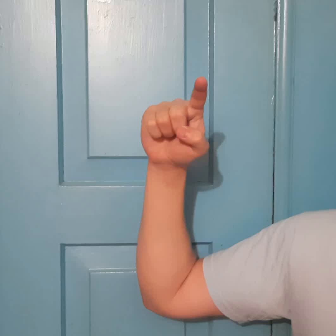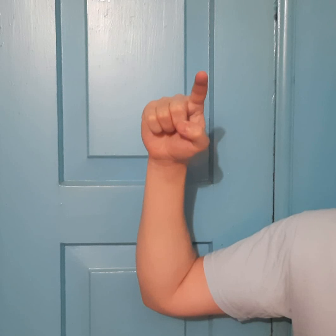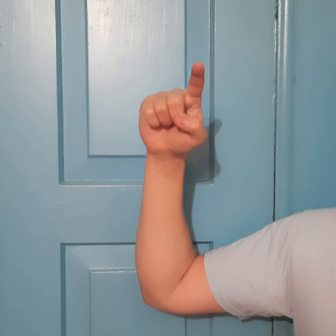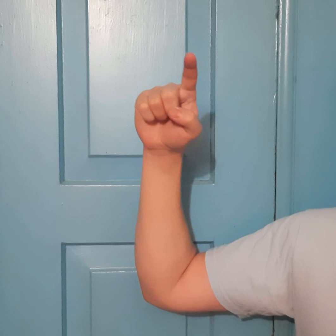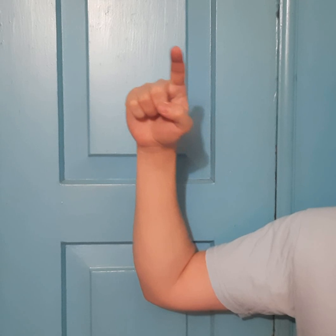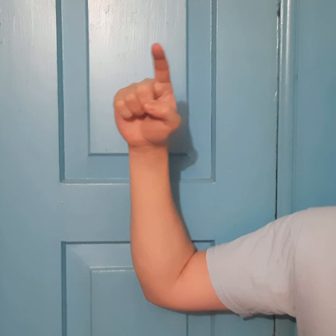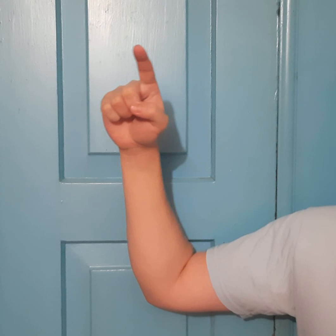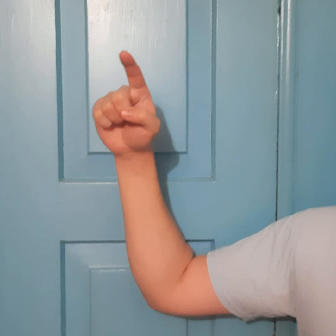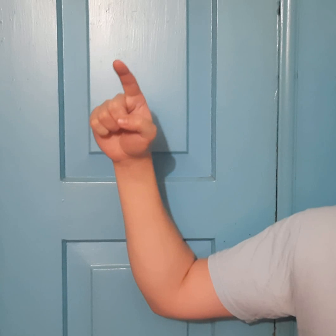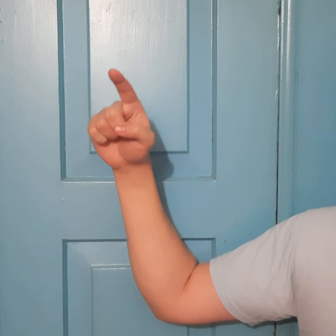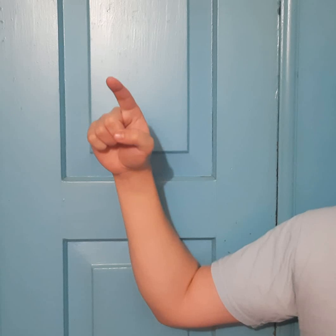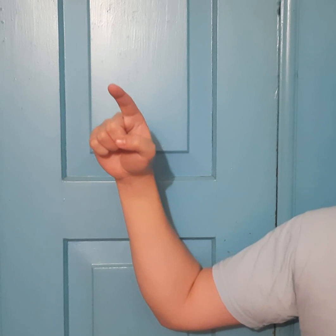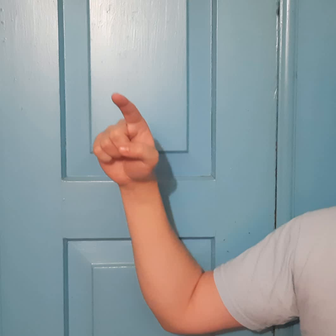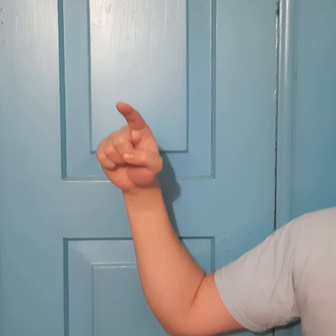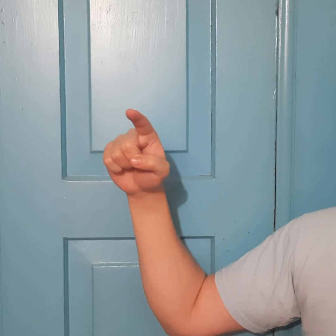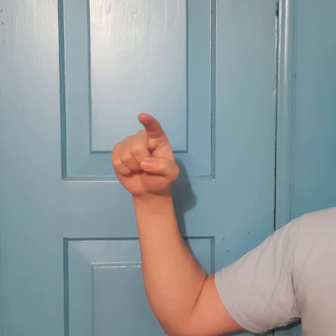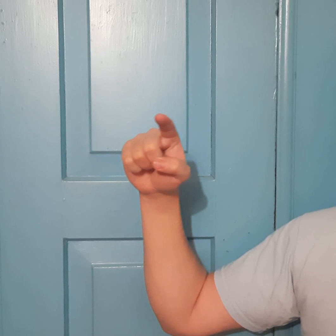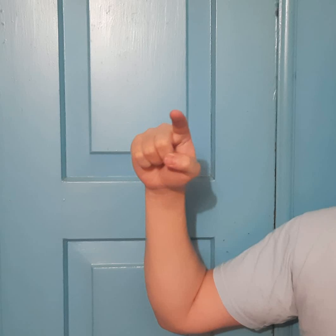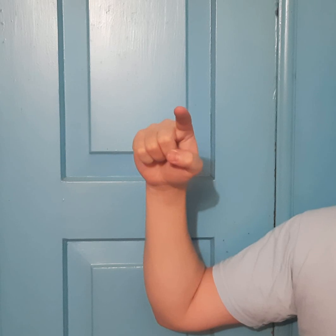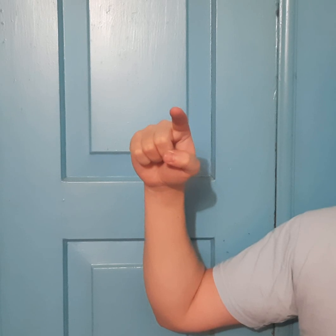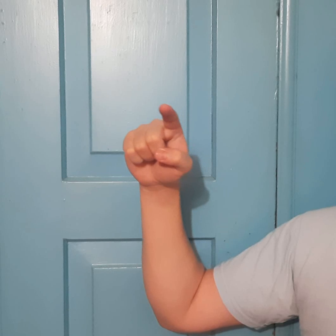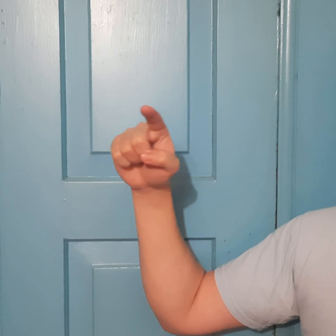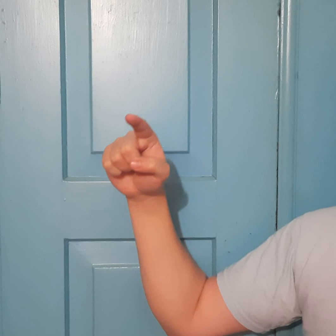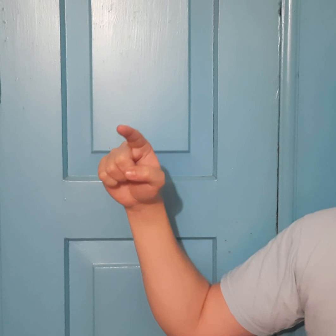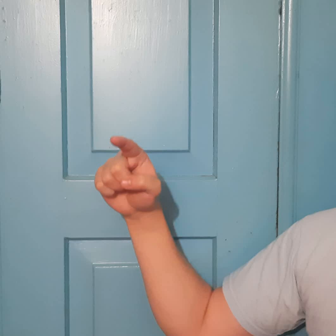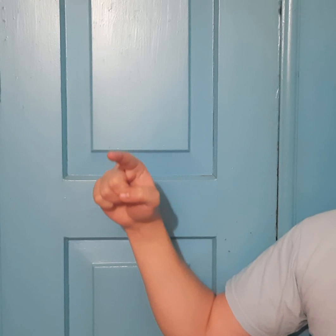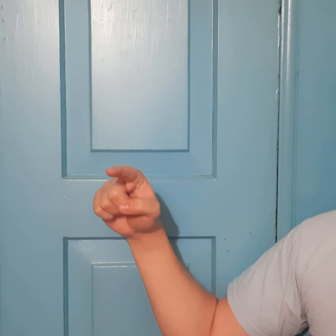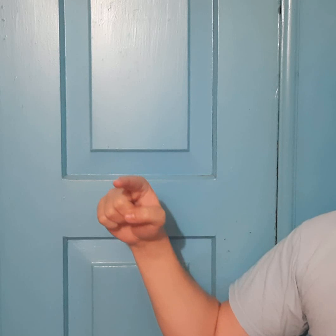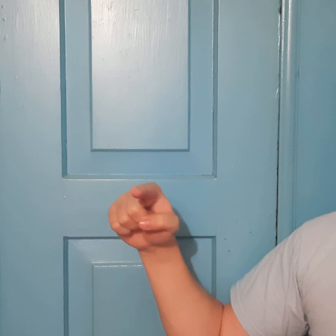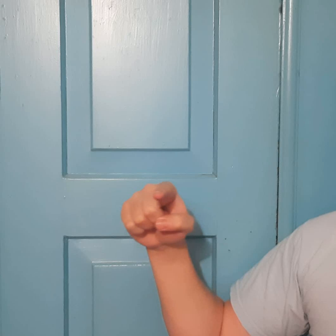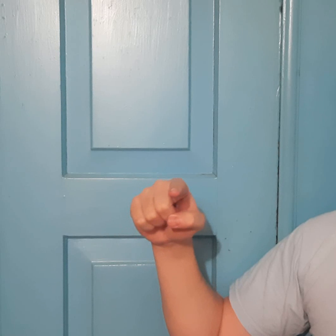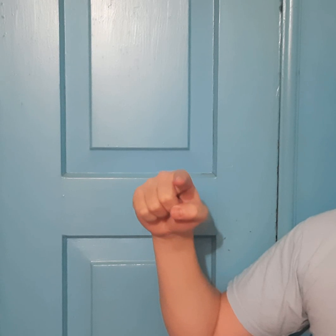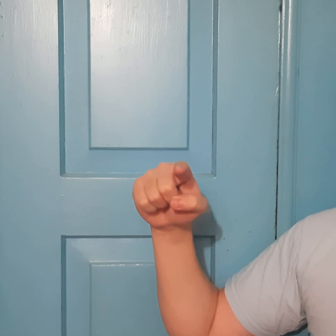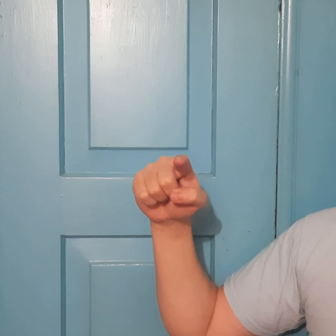З